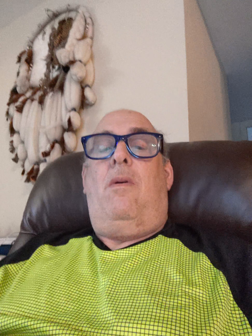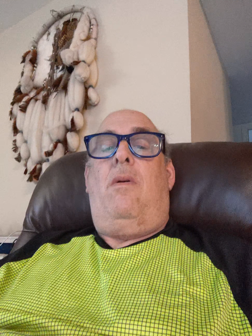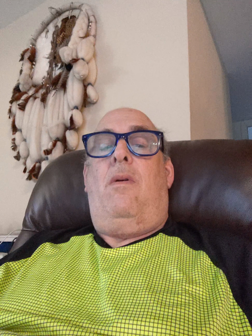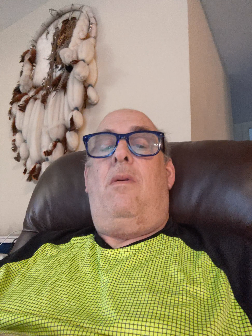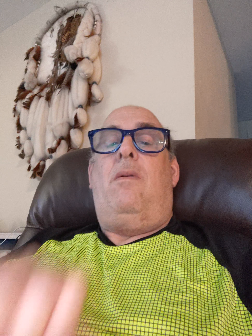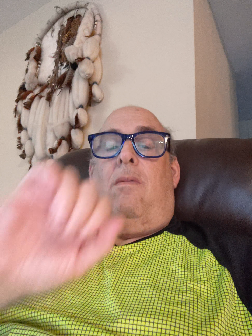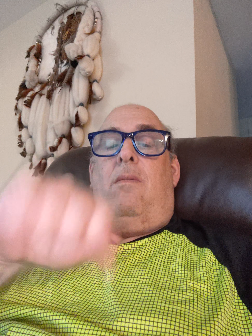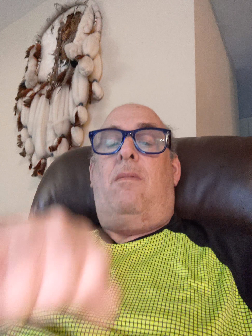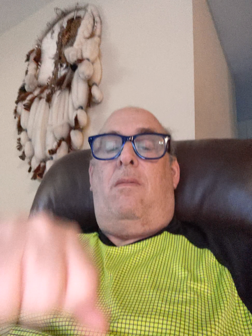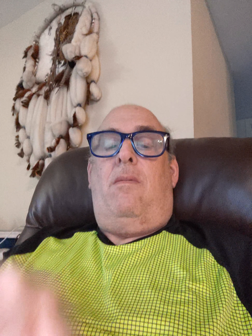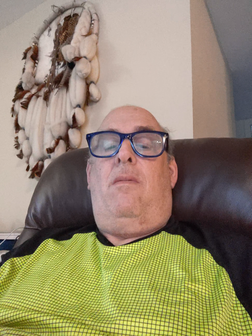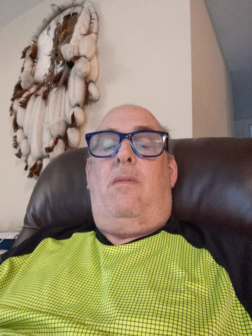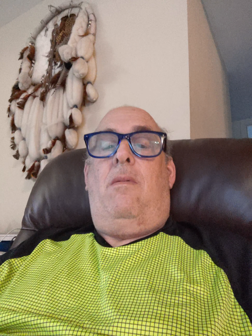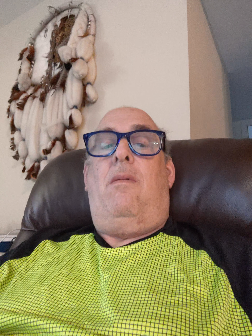yes